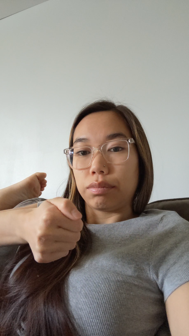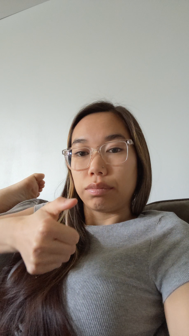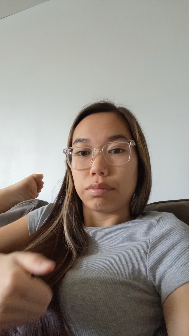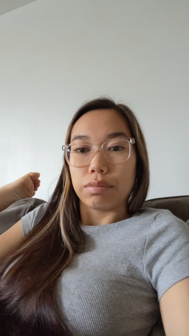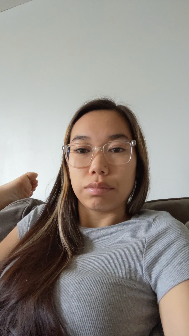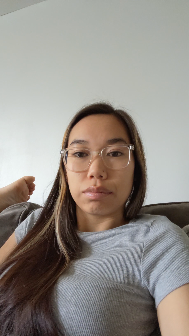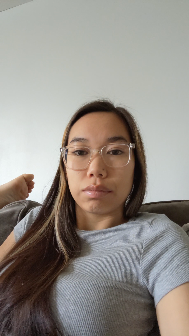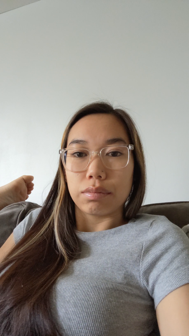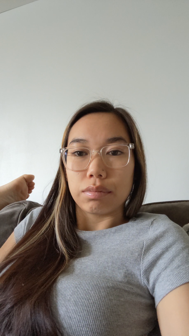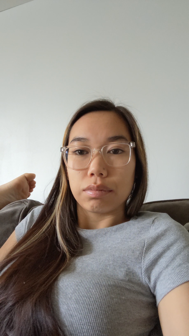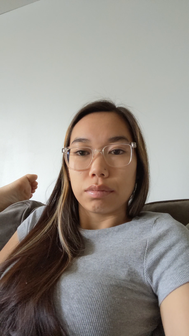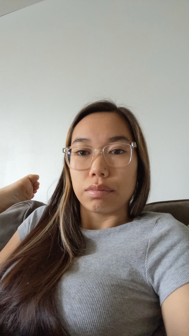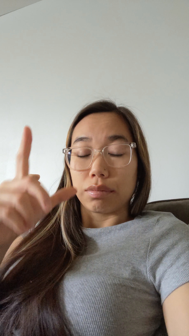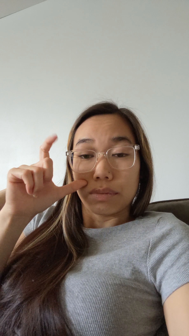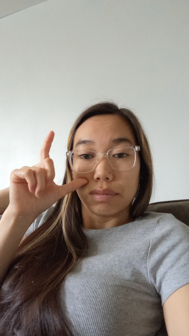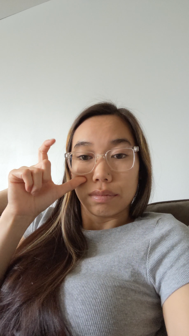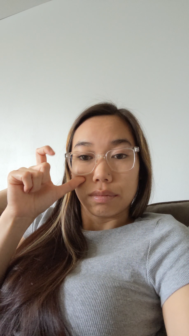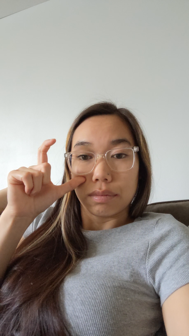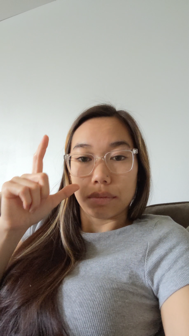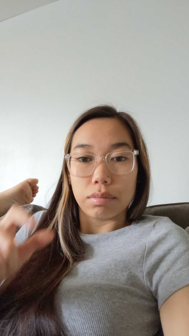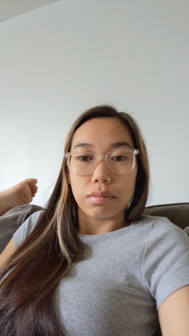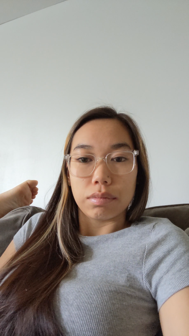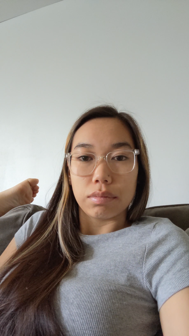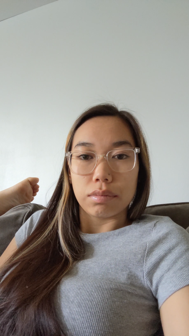camera